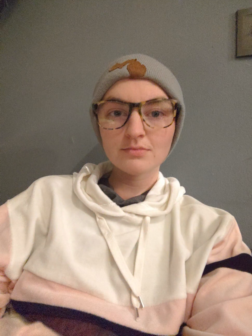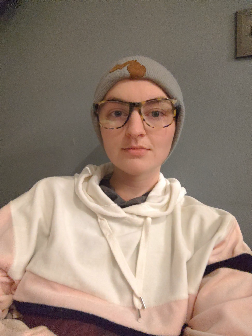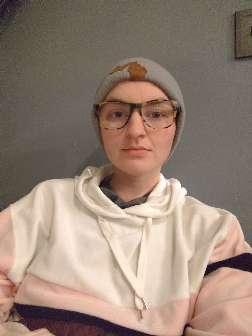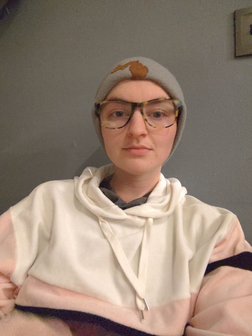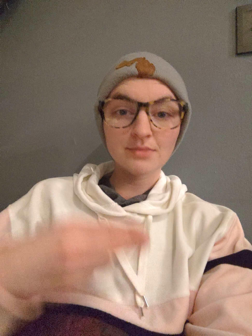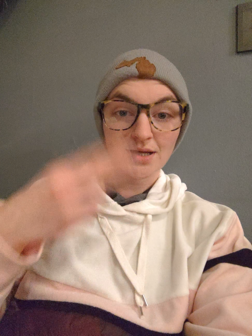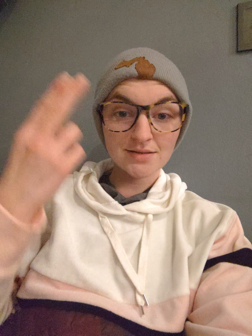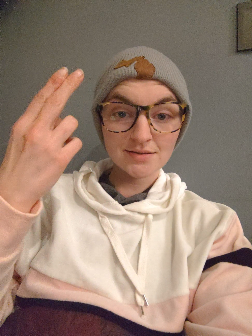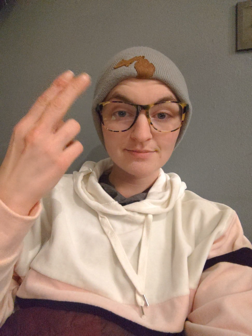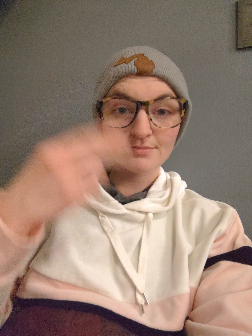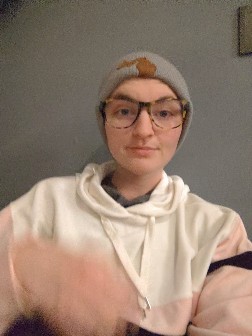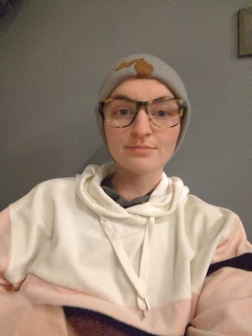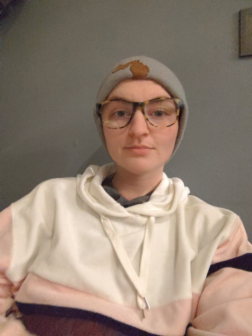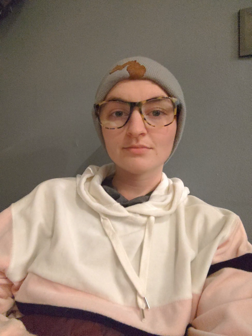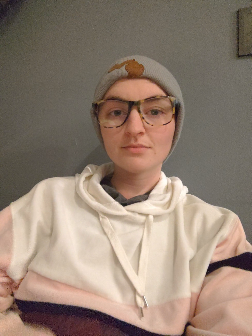high